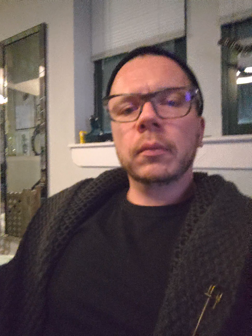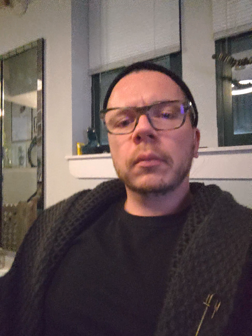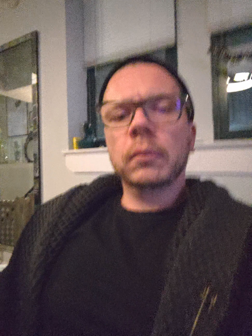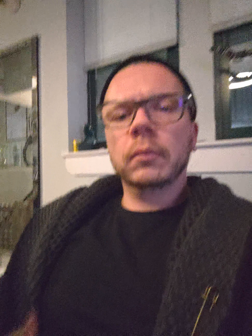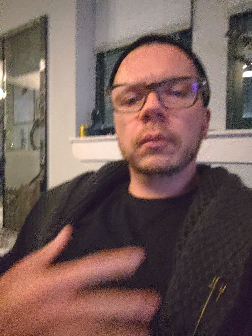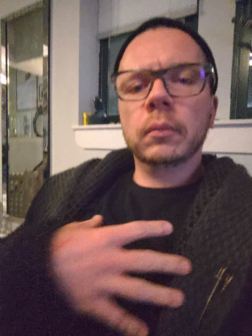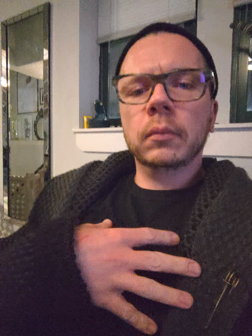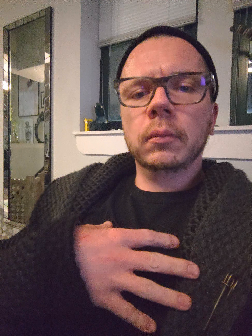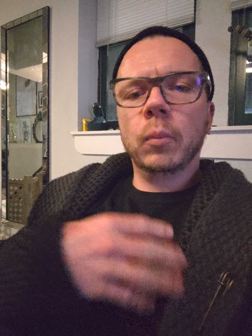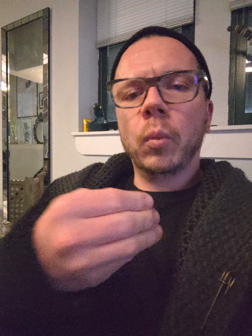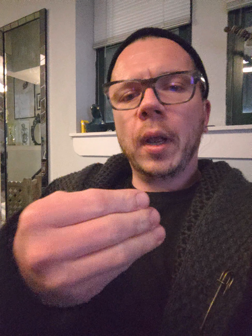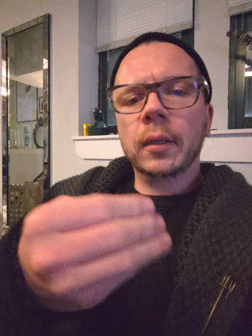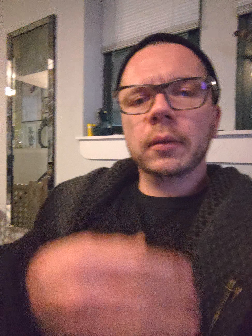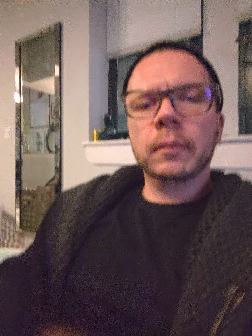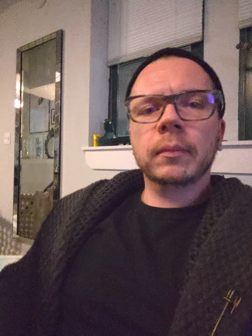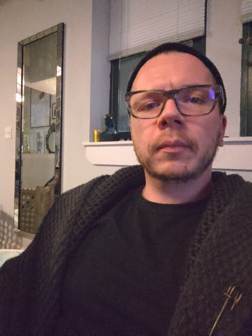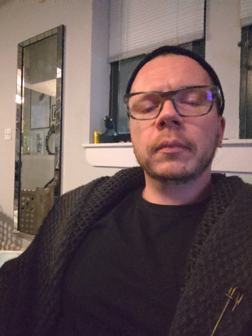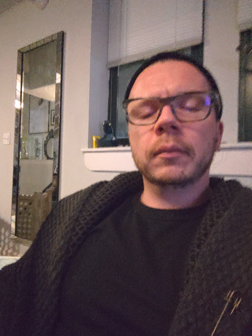white